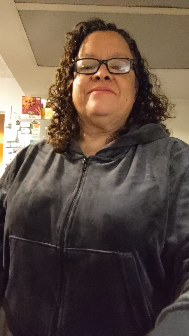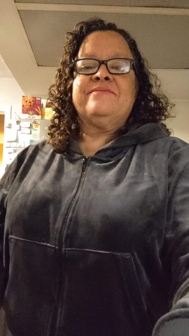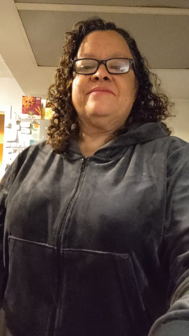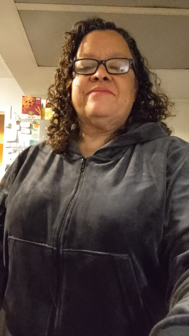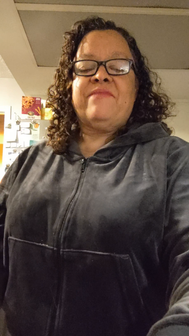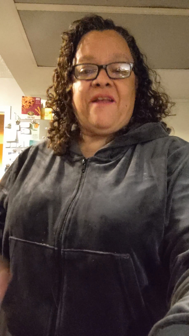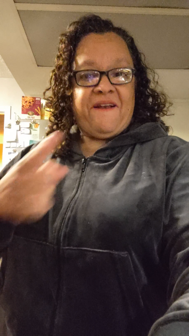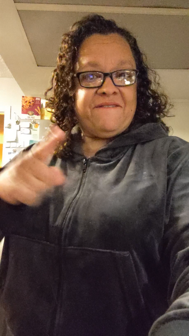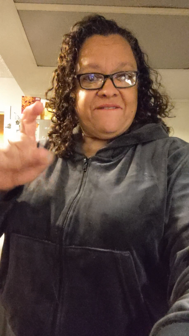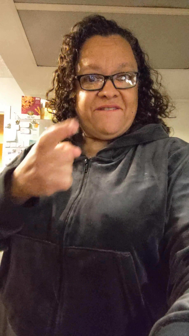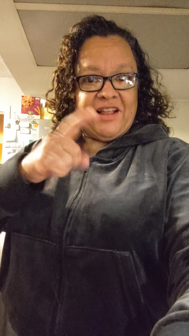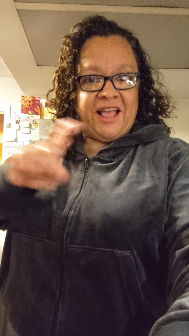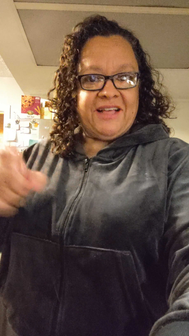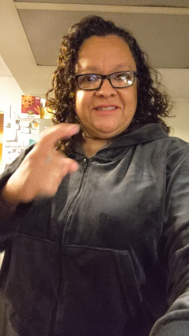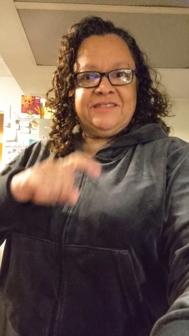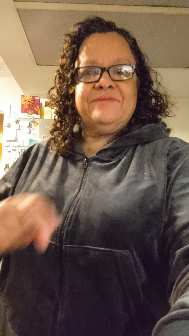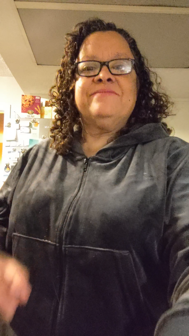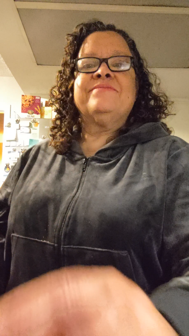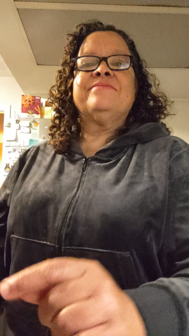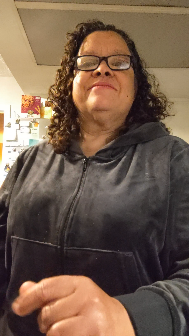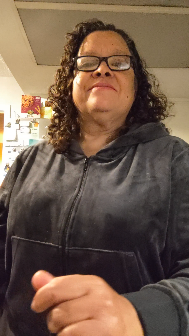friend